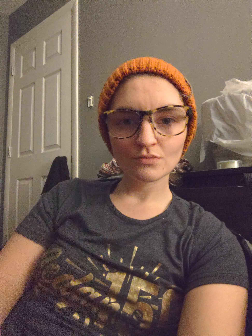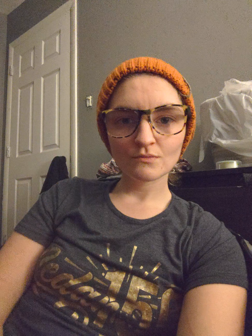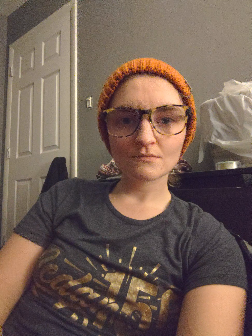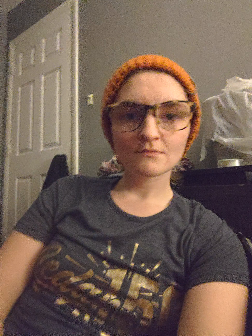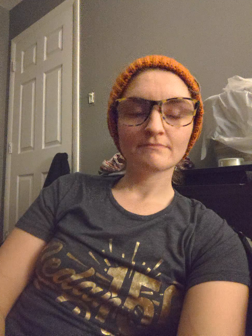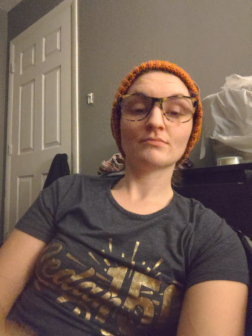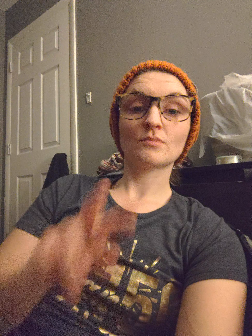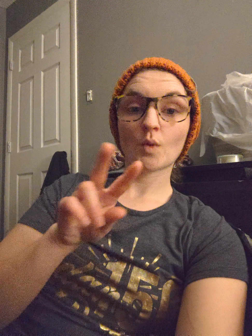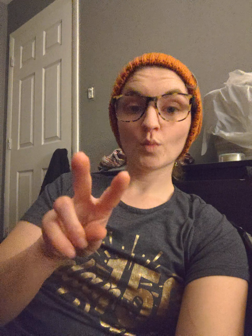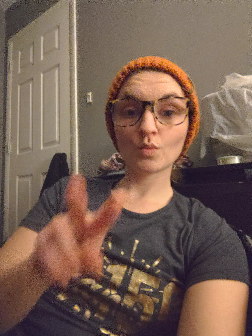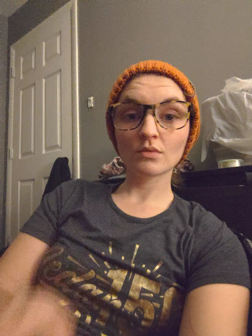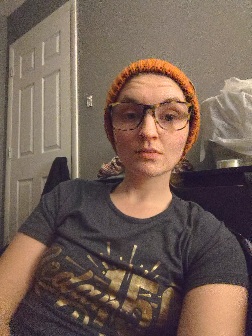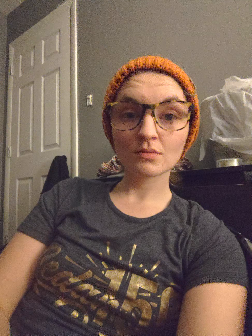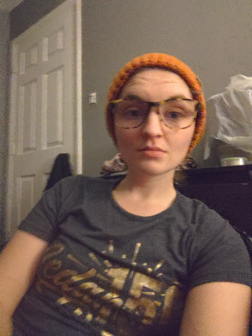look